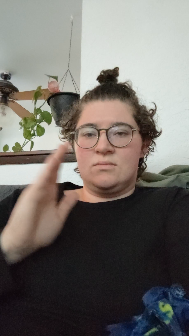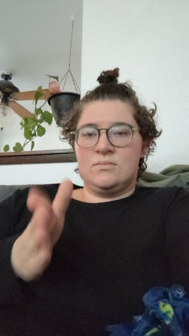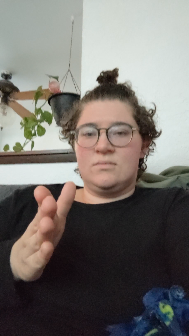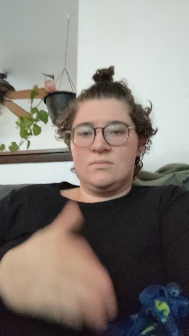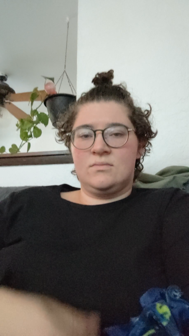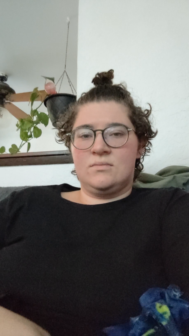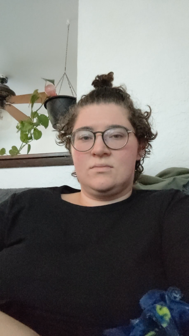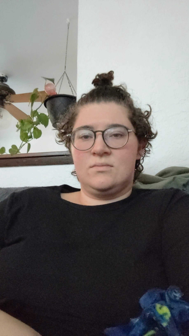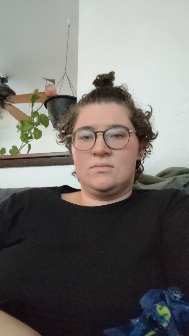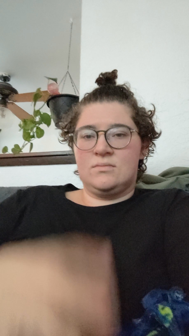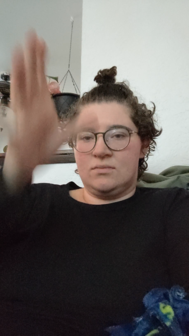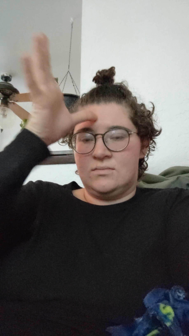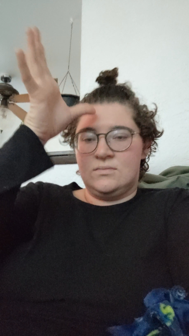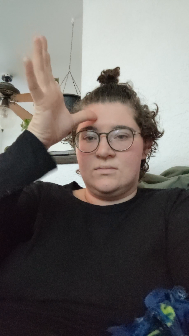daddy